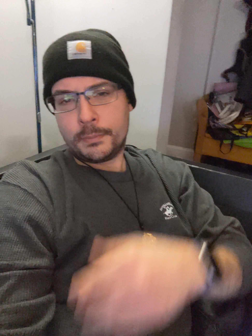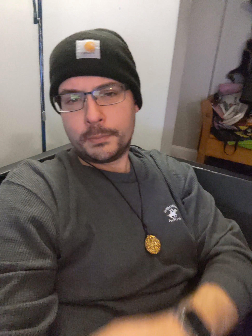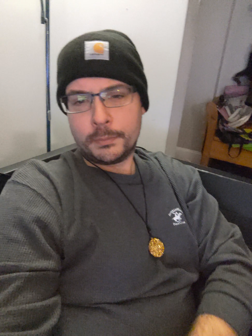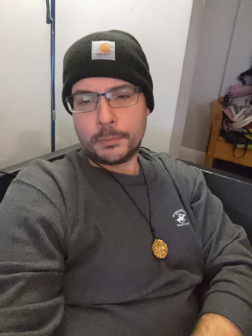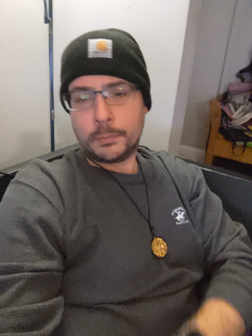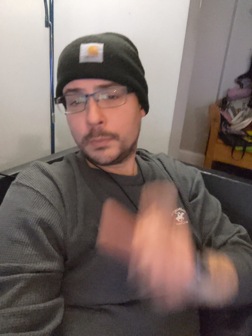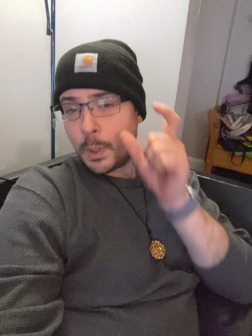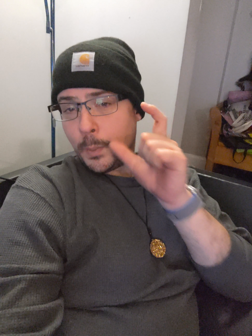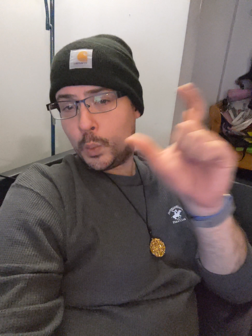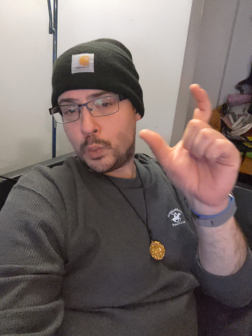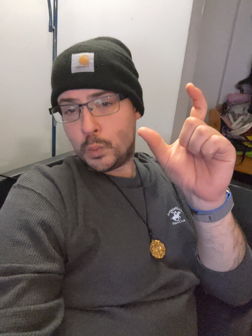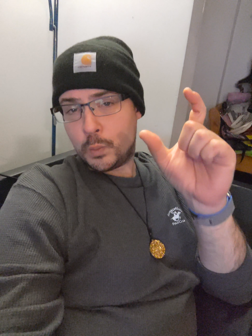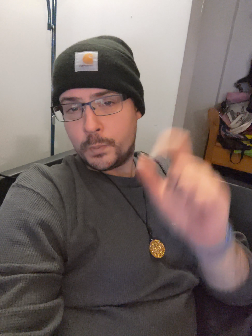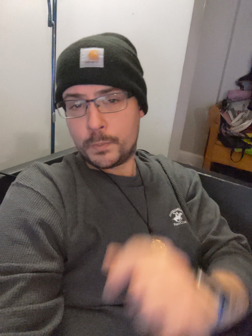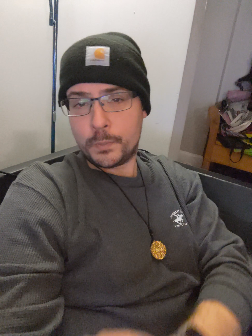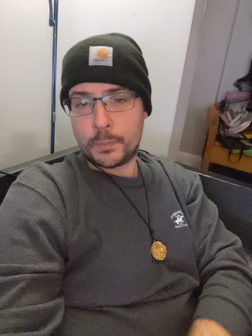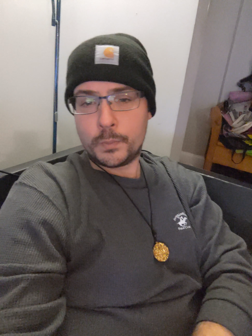moon